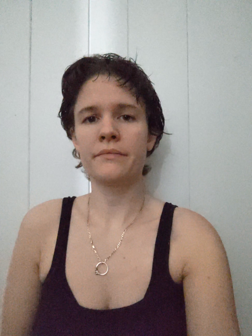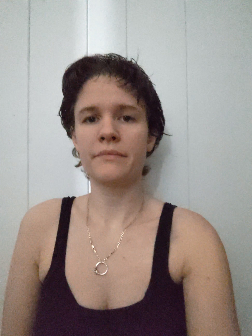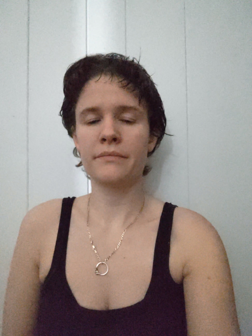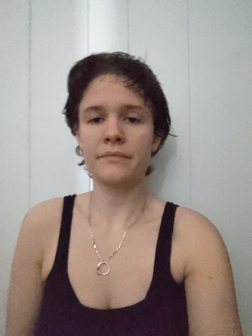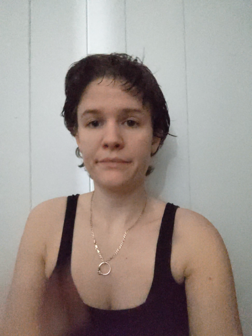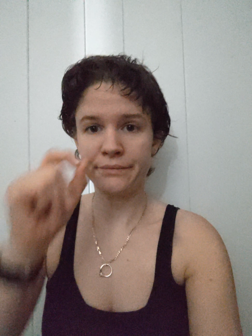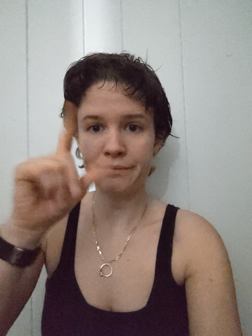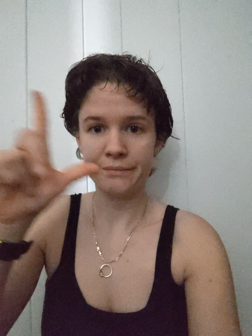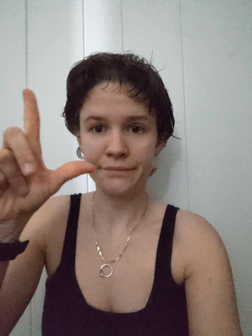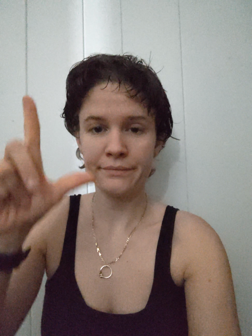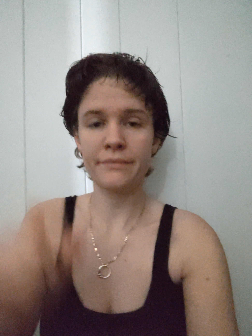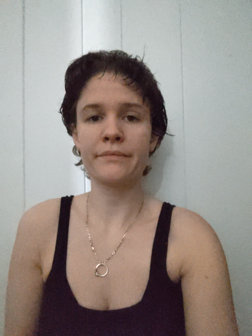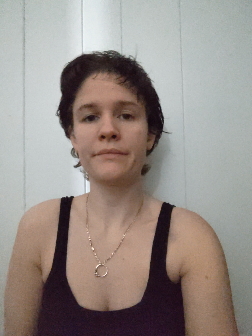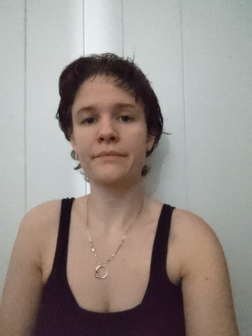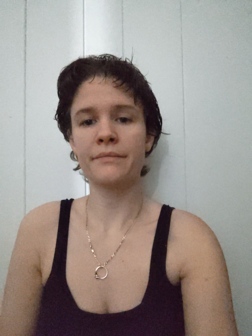awake